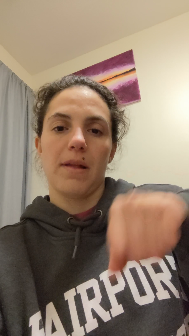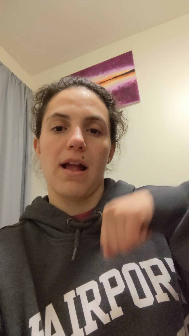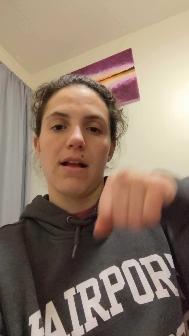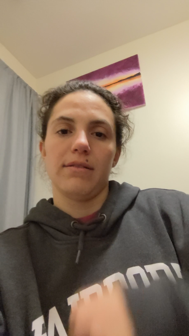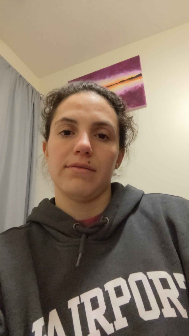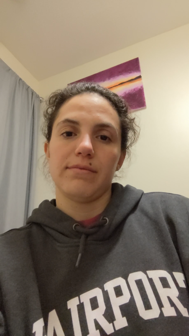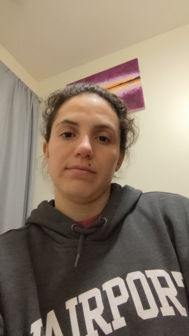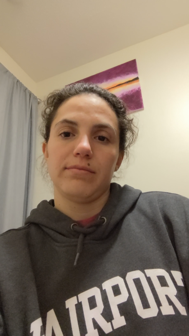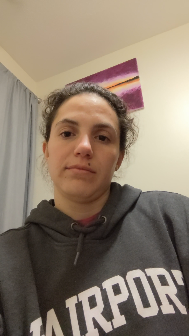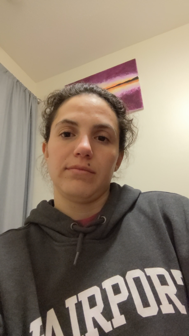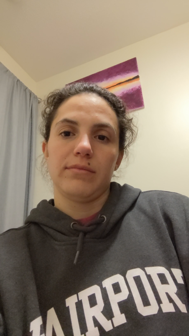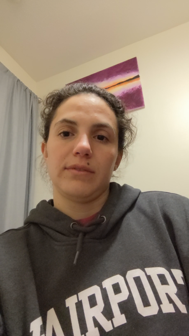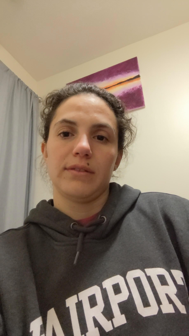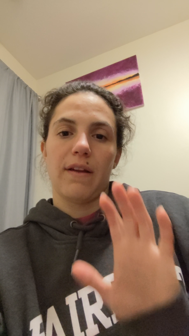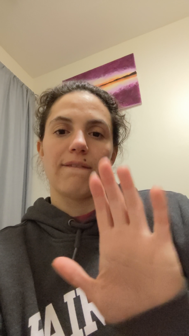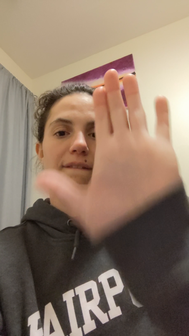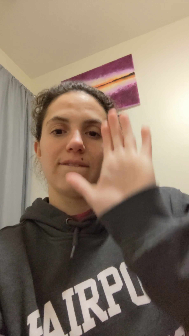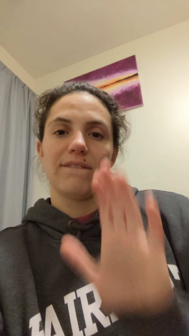give me five